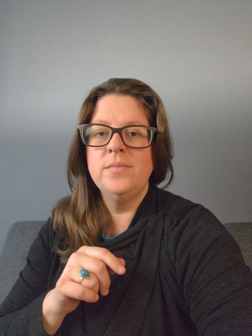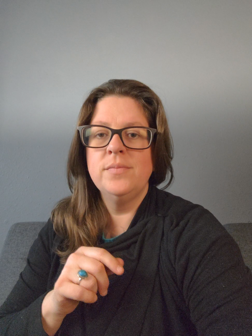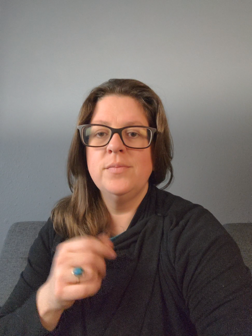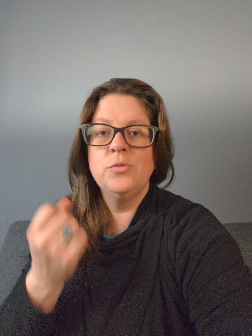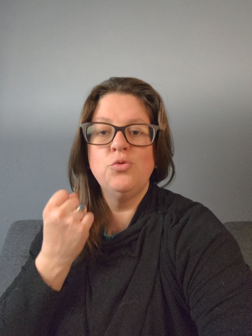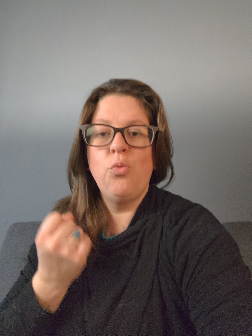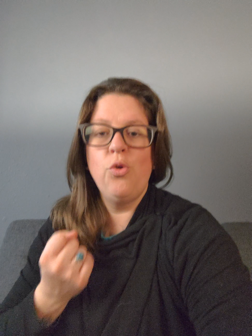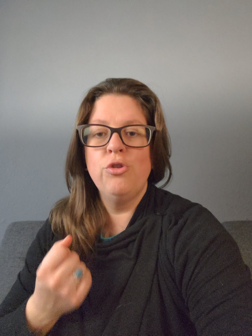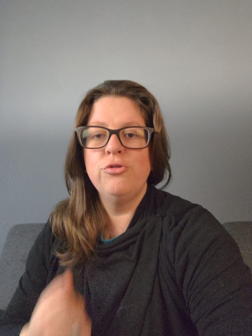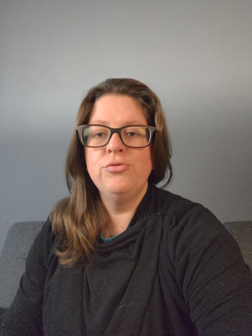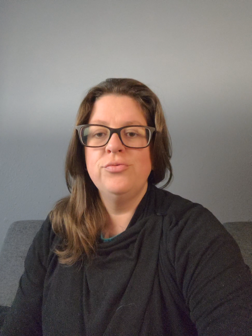drawer